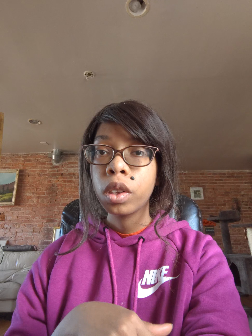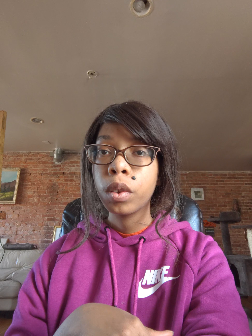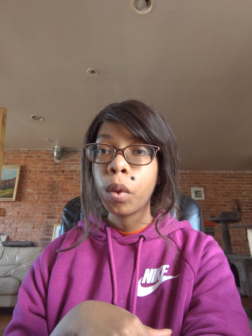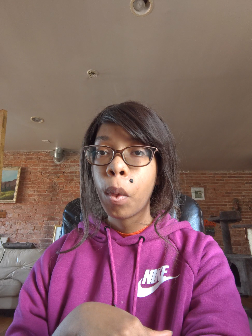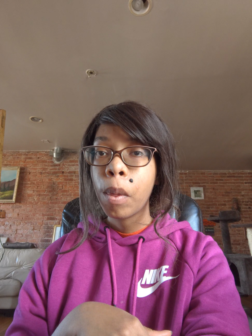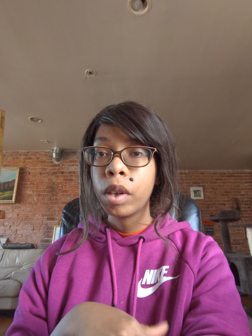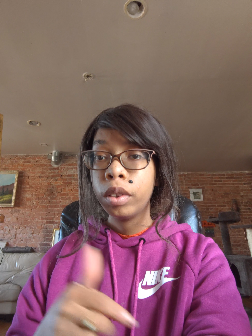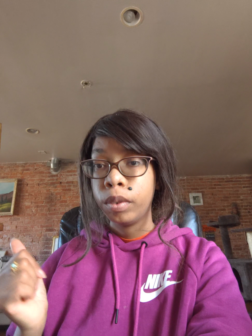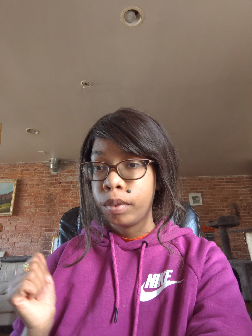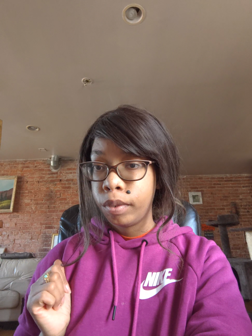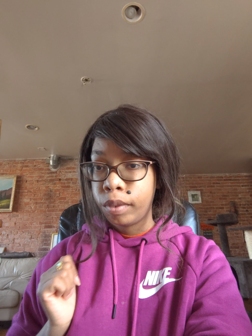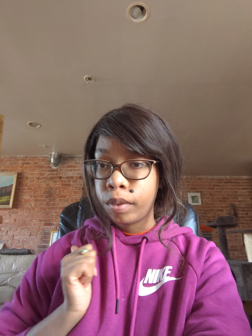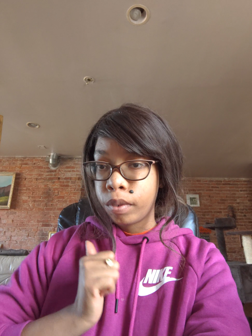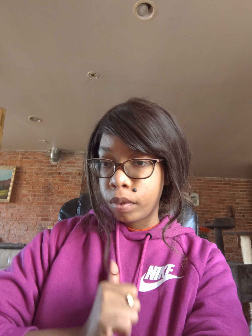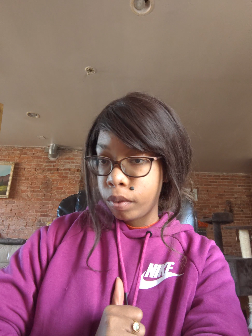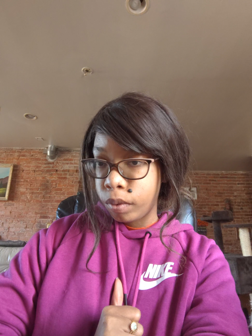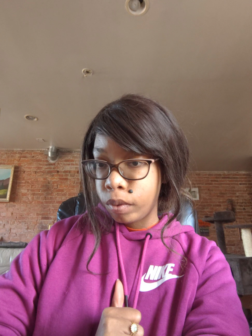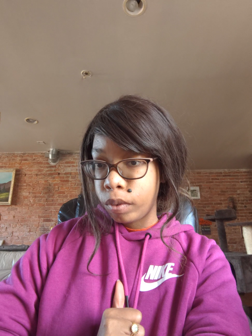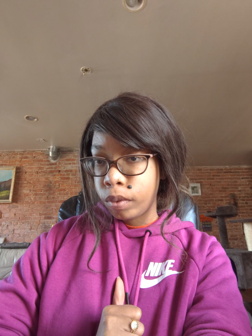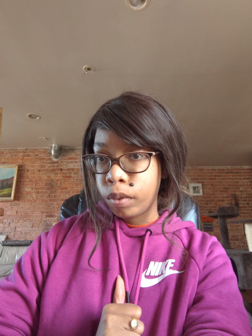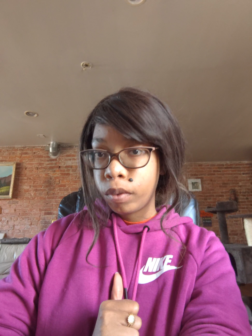jacket